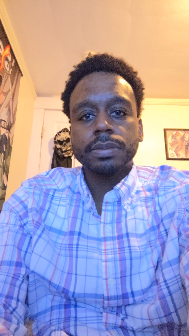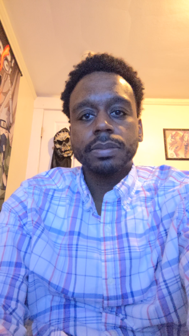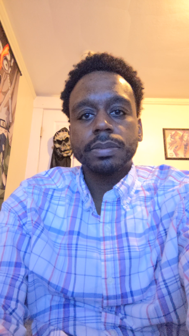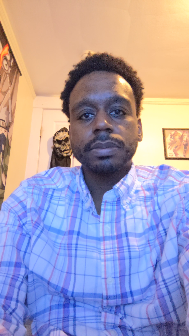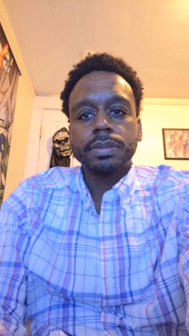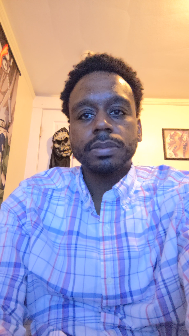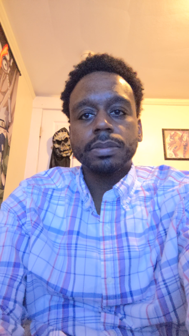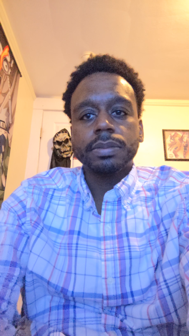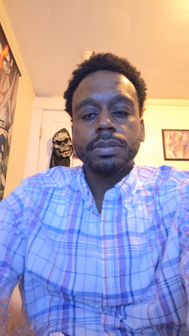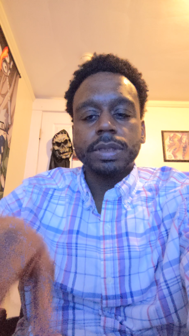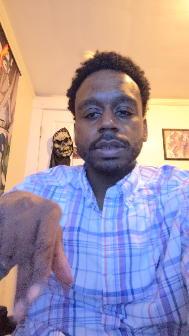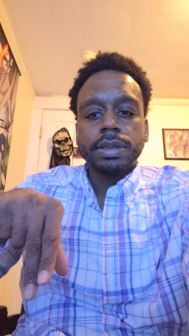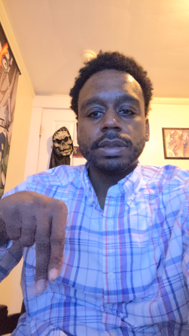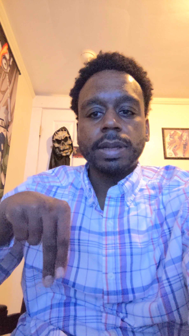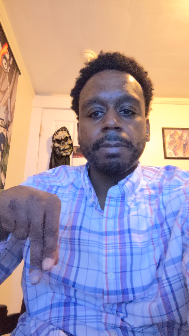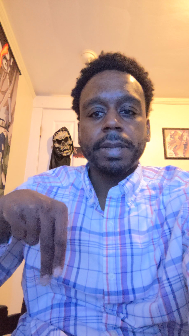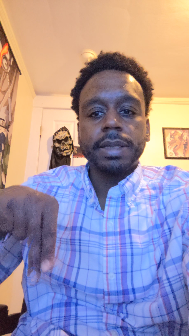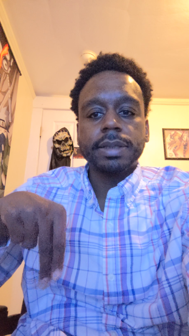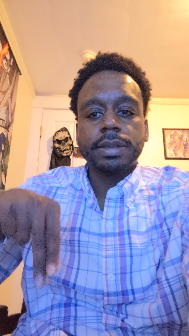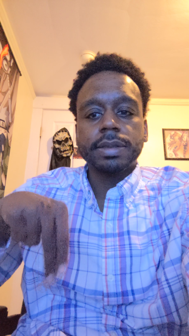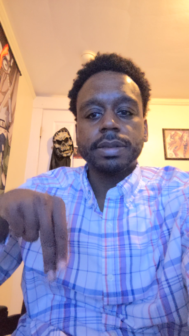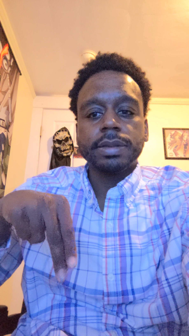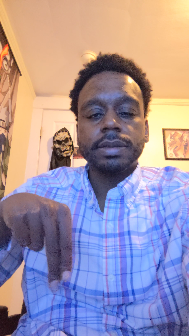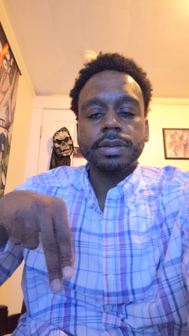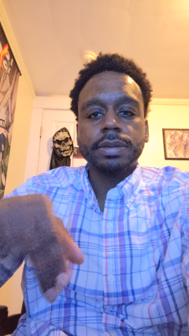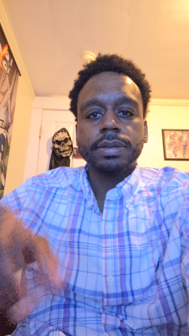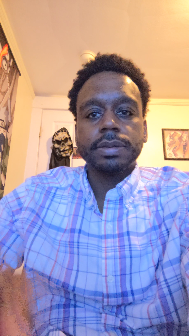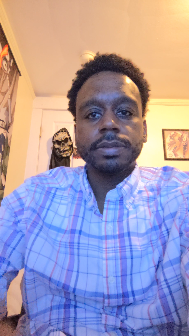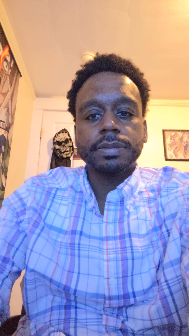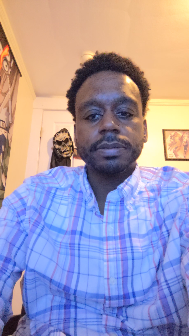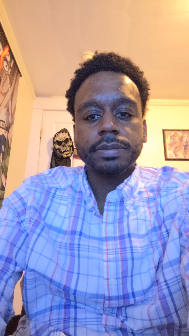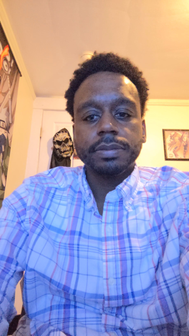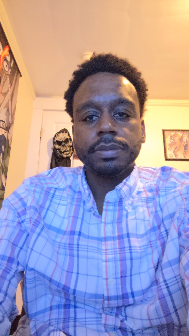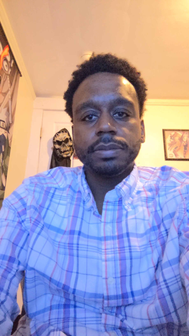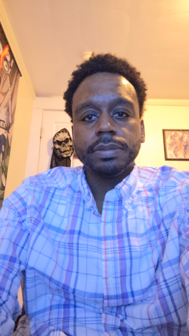diaper